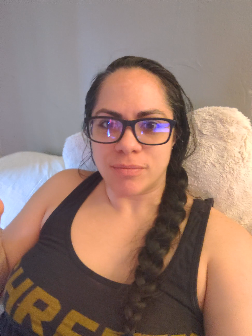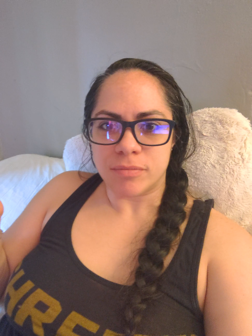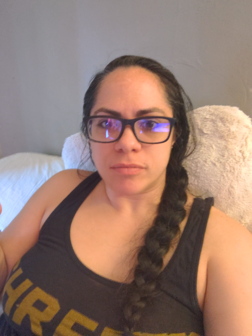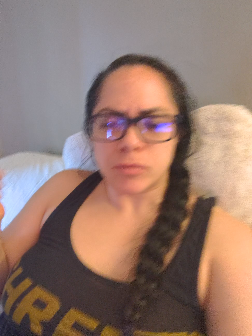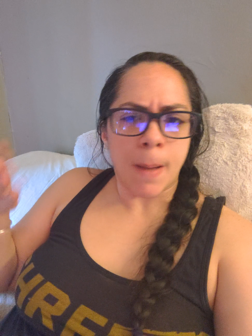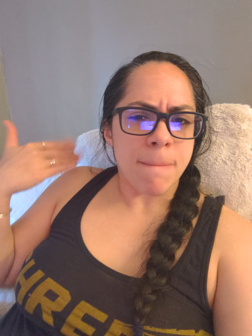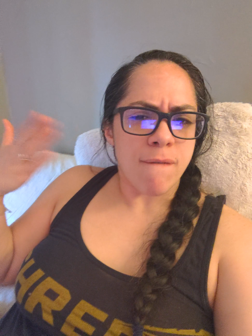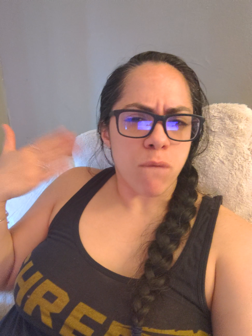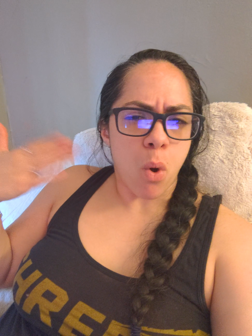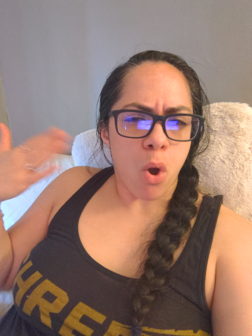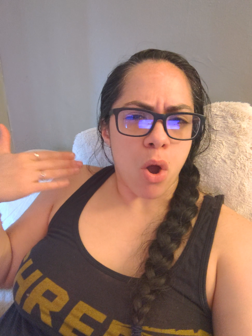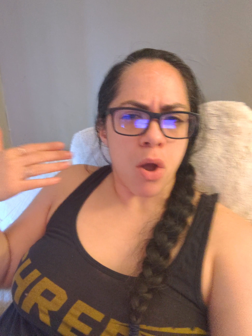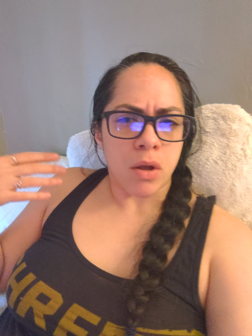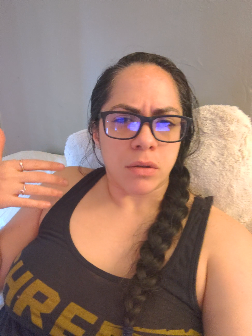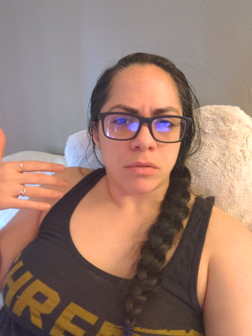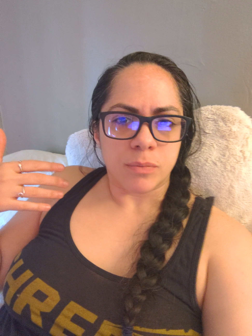before